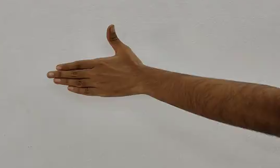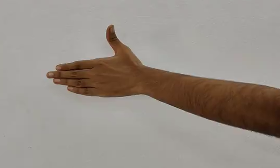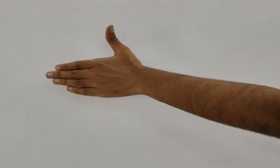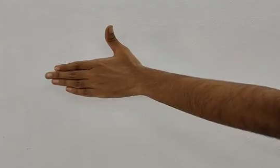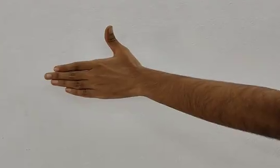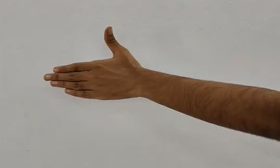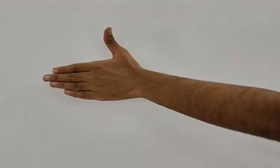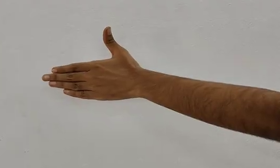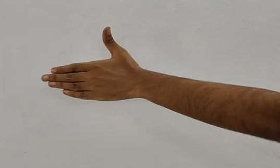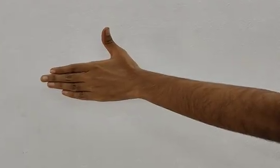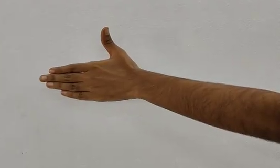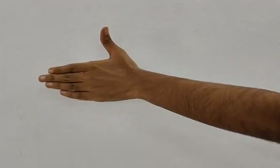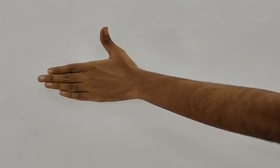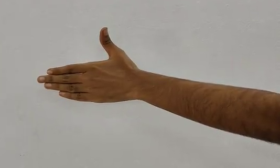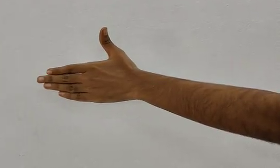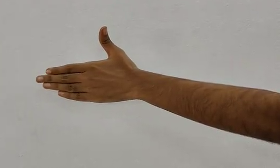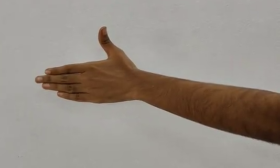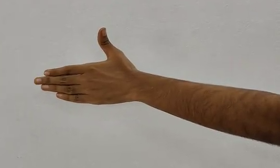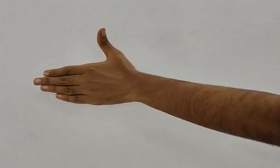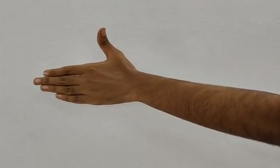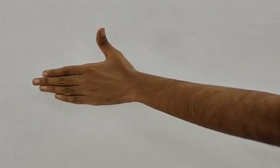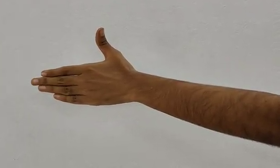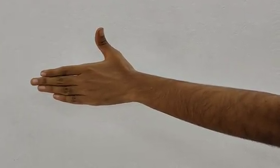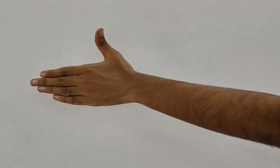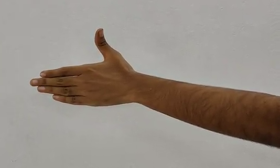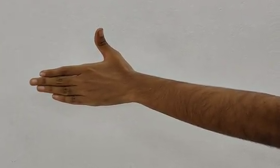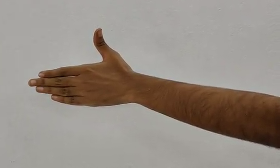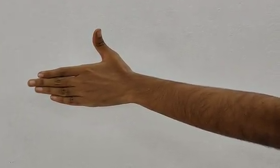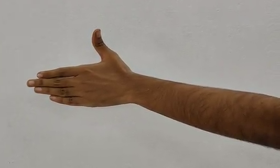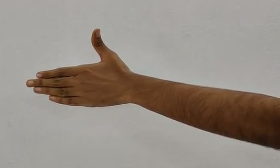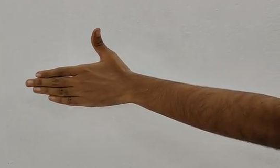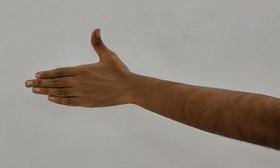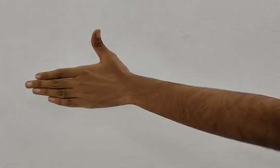ആ